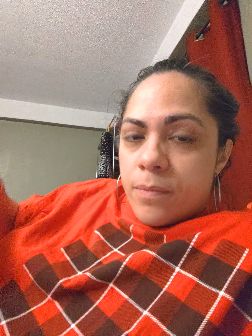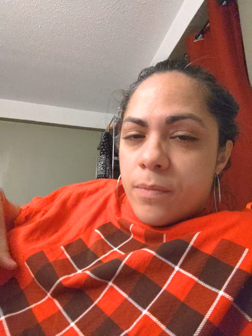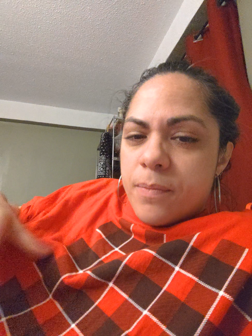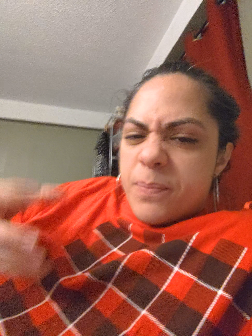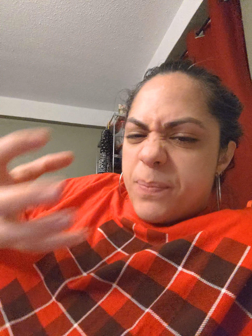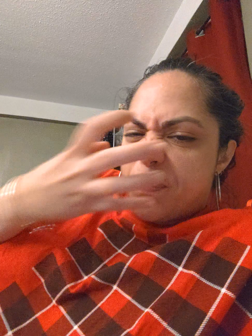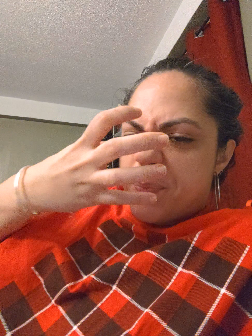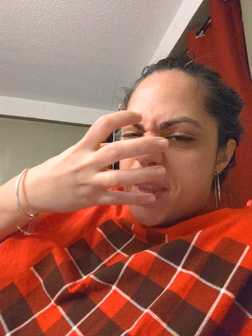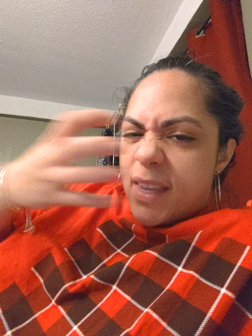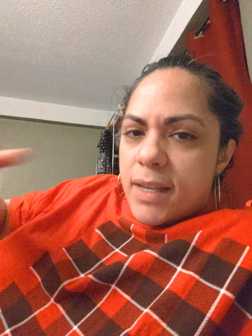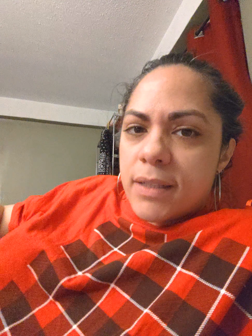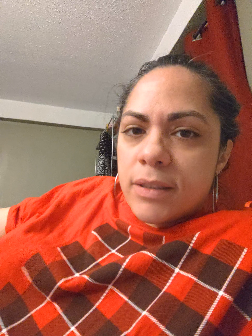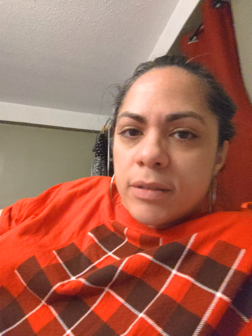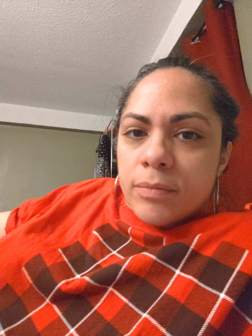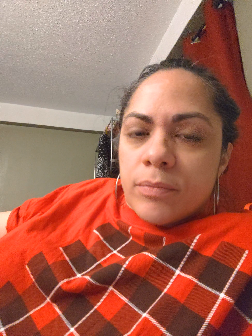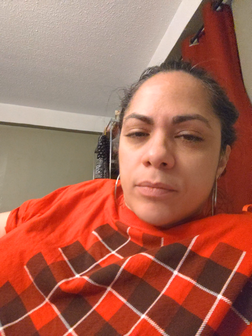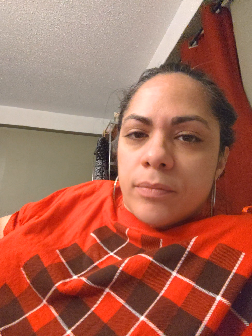mad